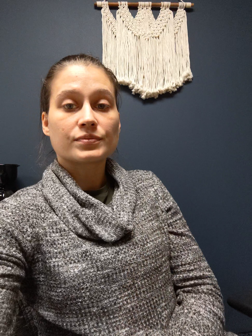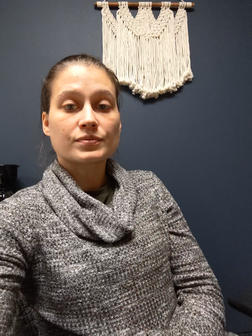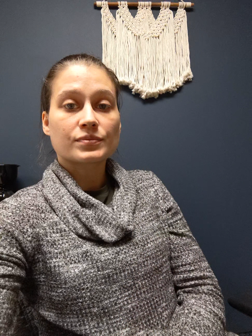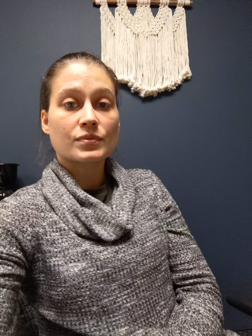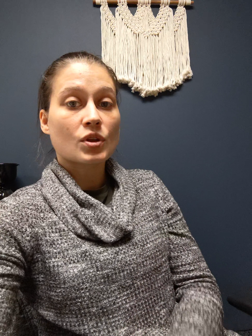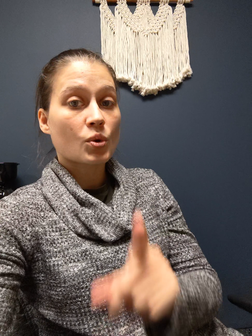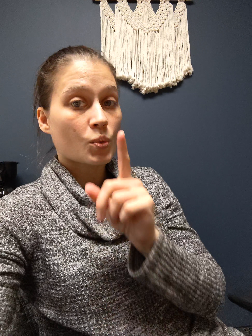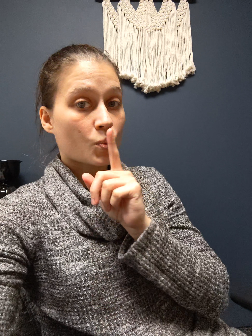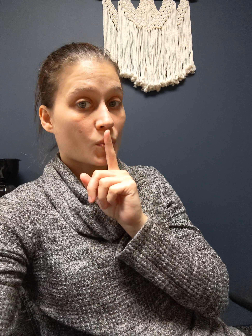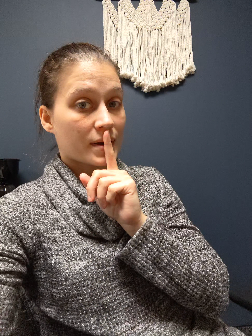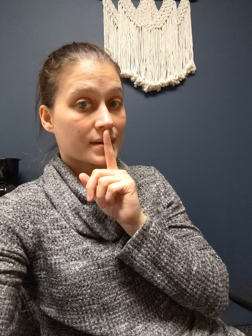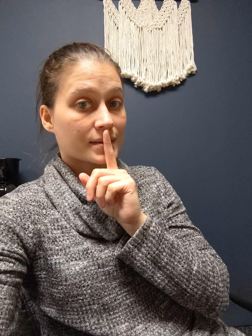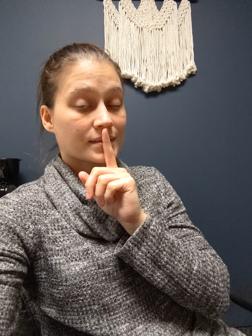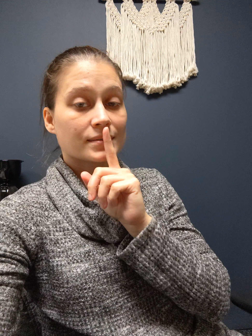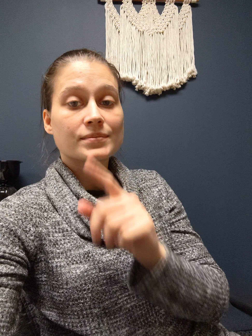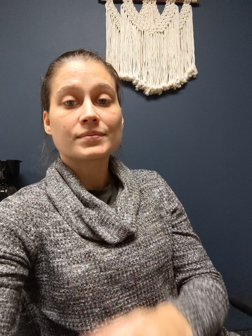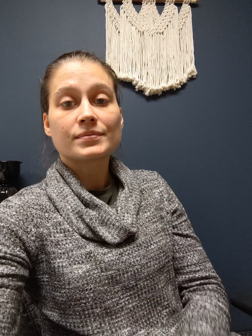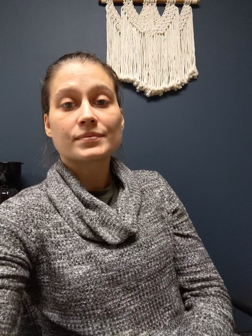quiet